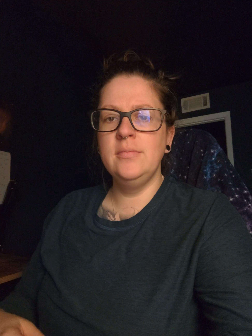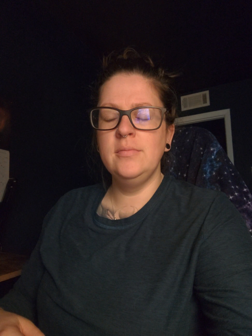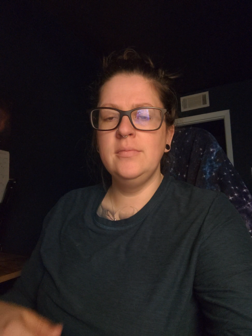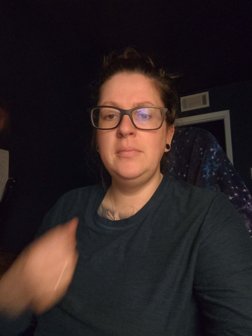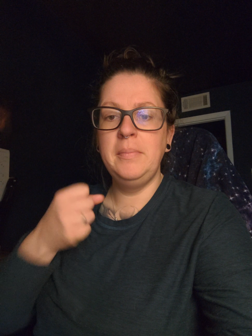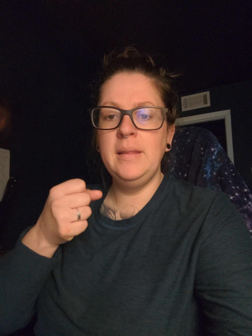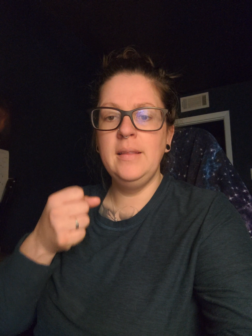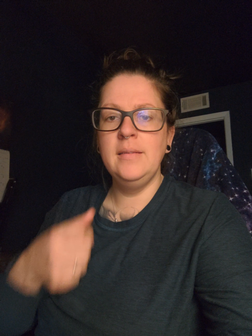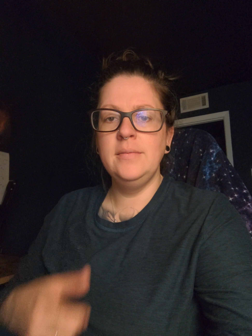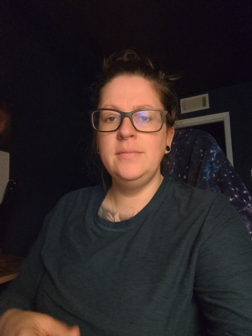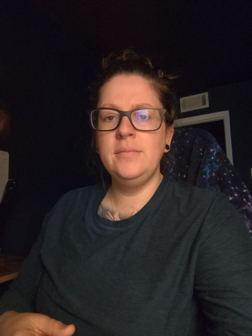make